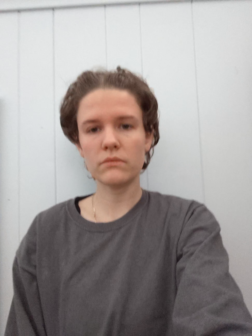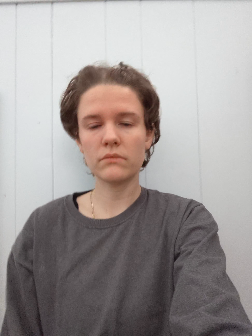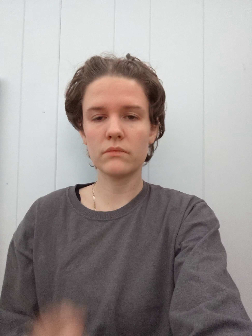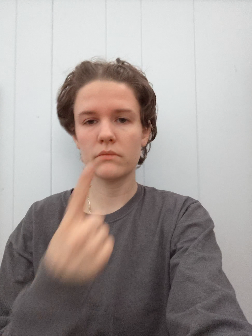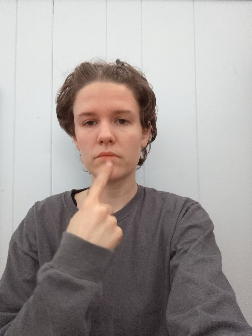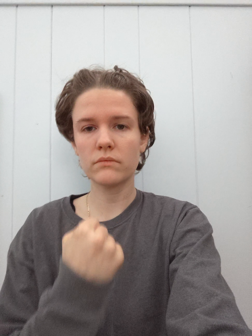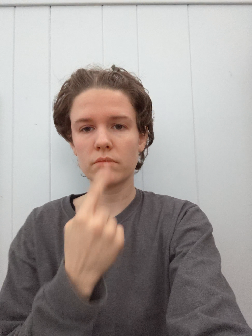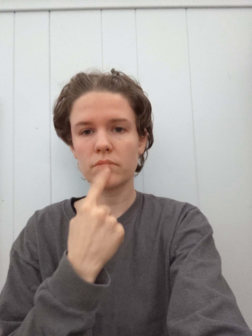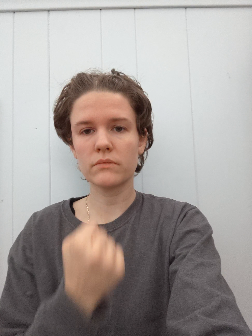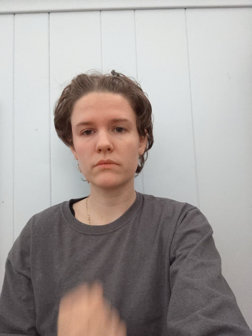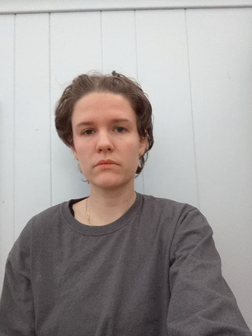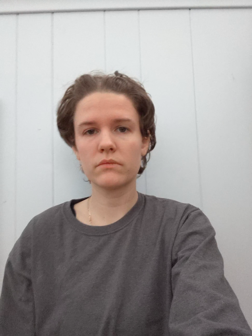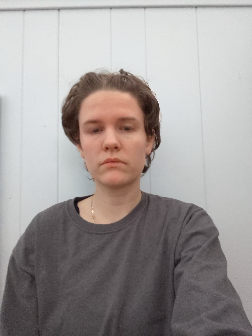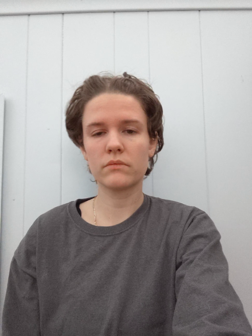red